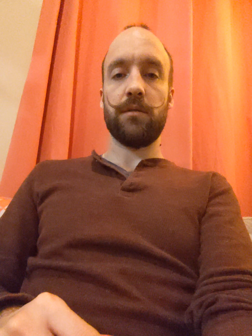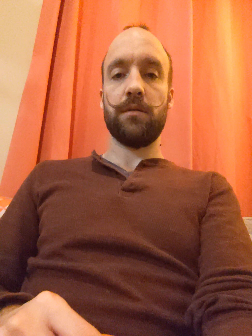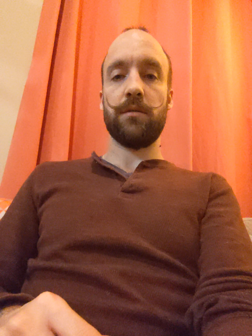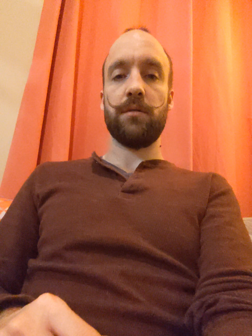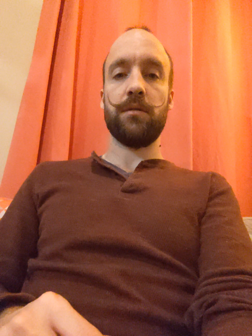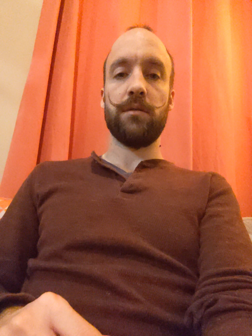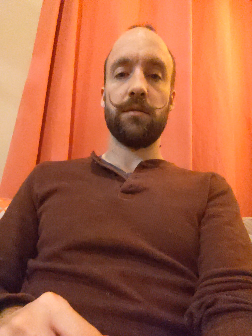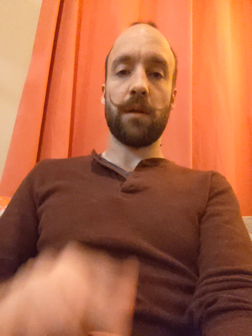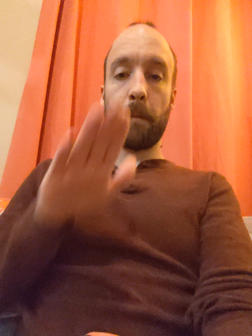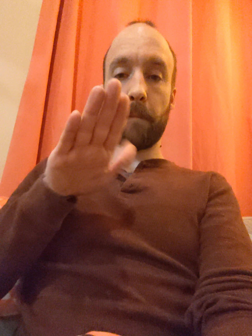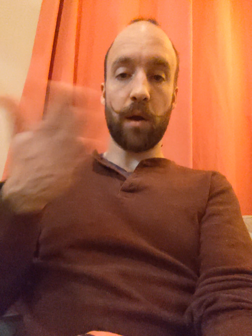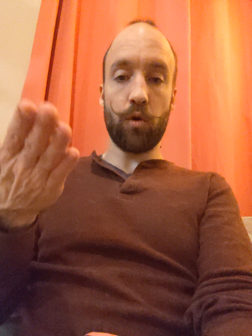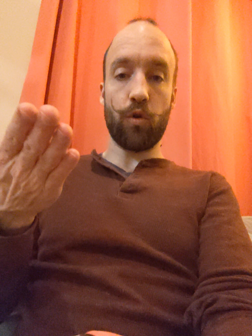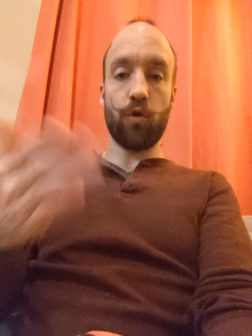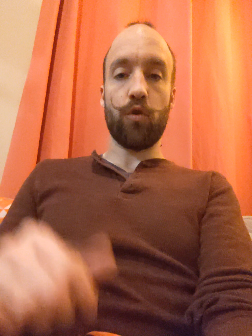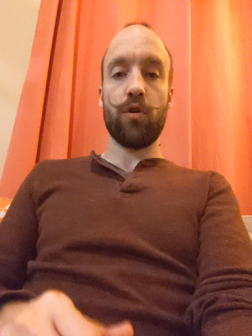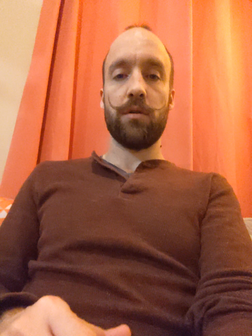book